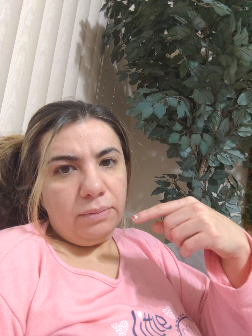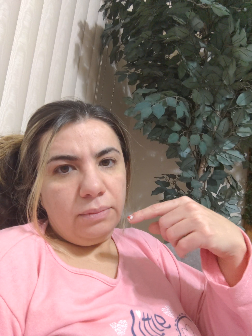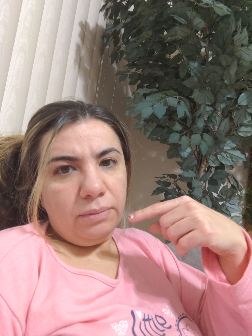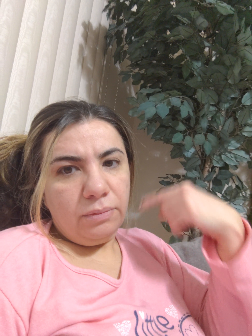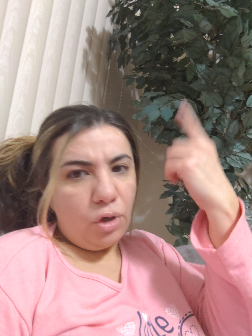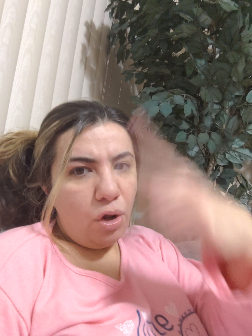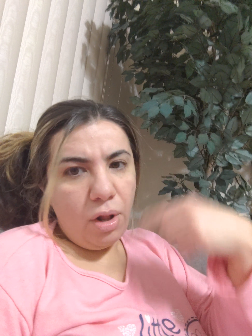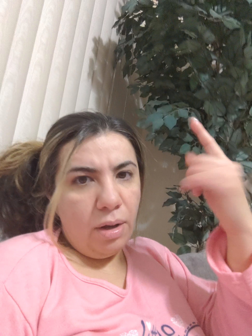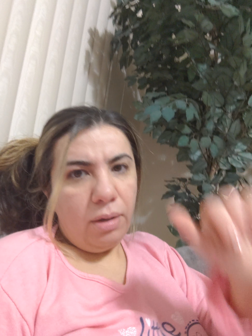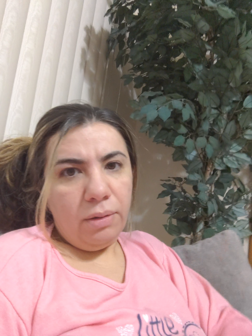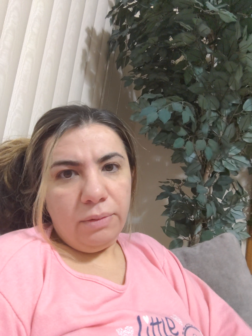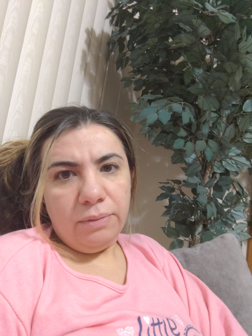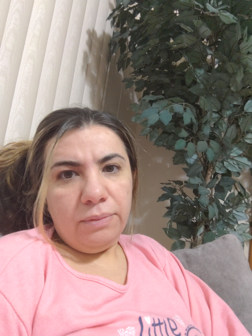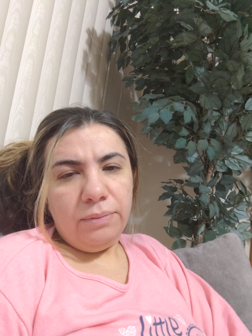look